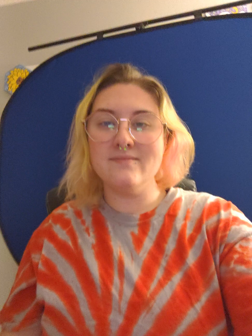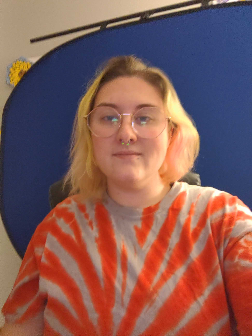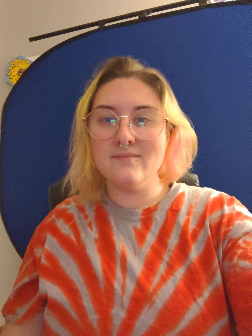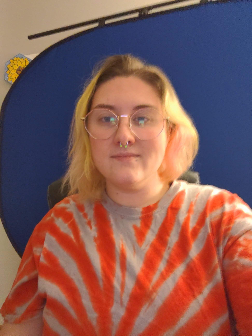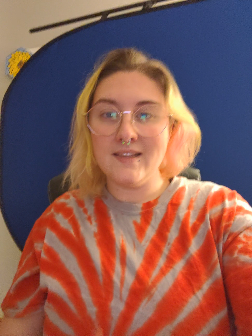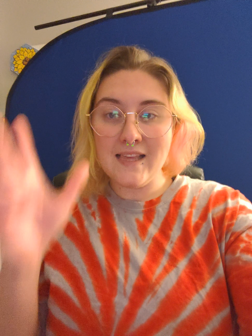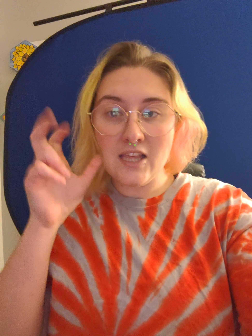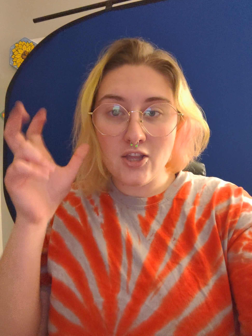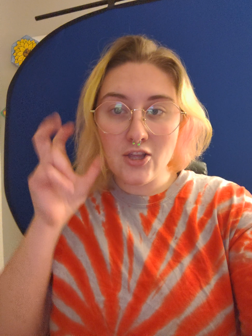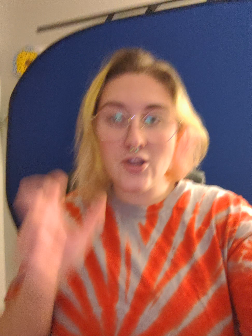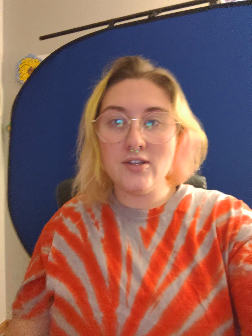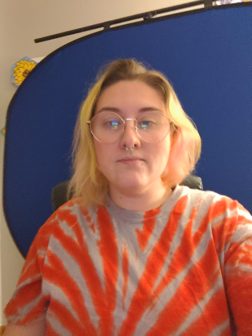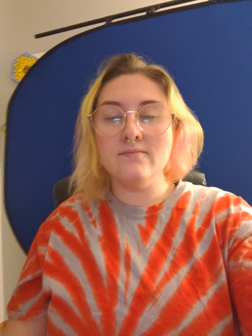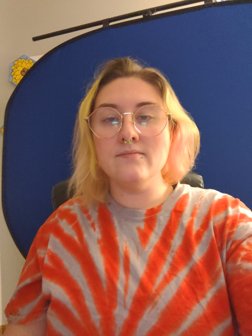hear